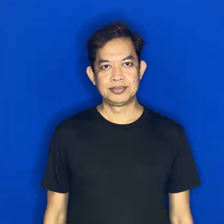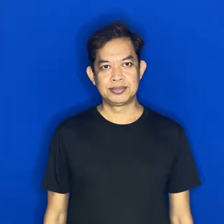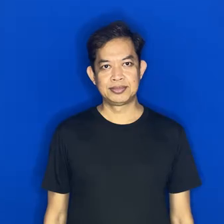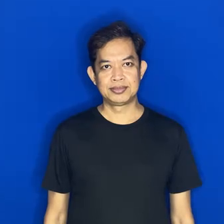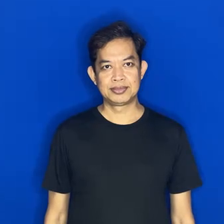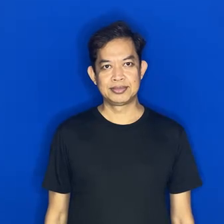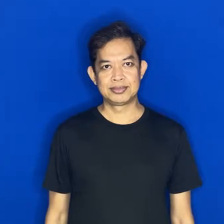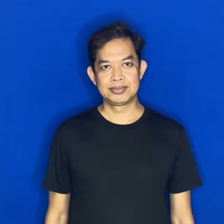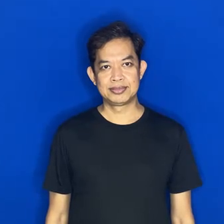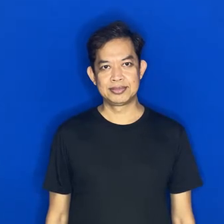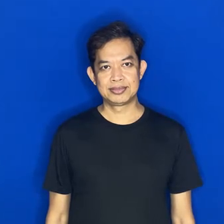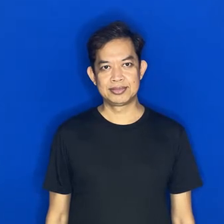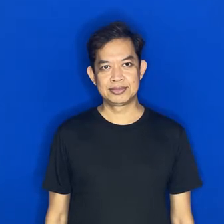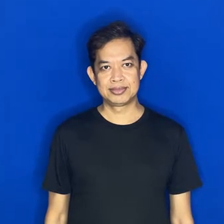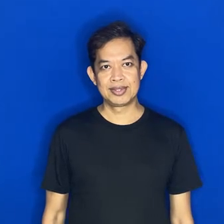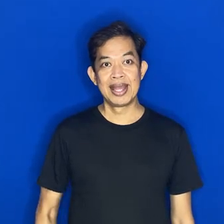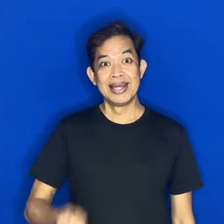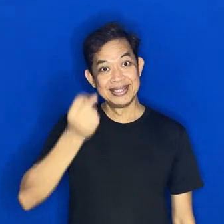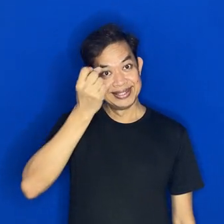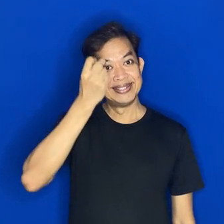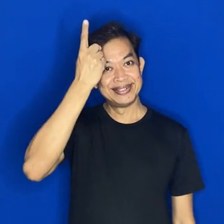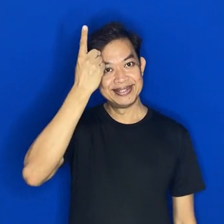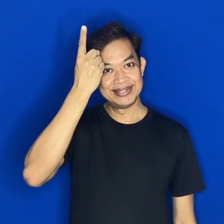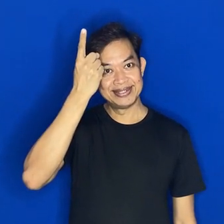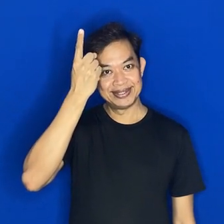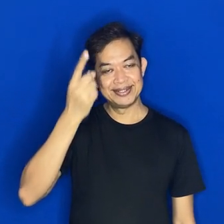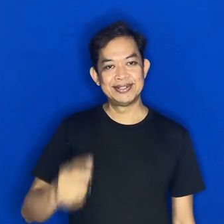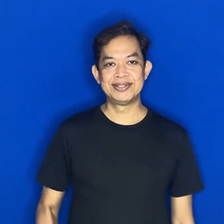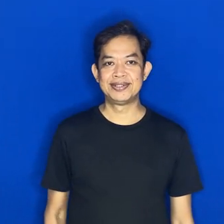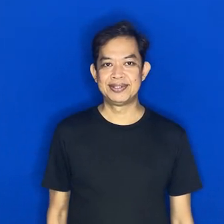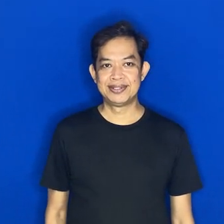understand